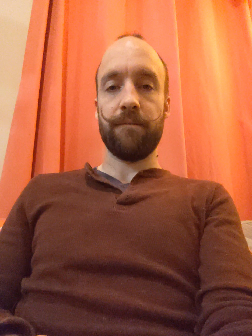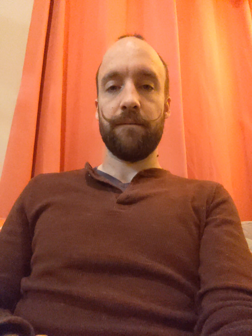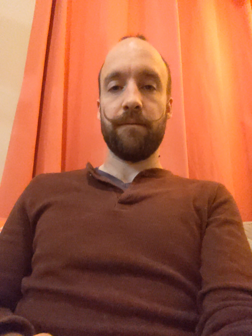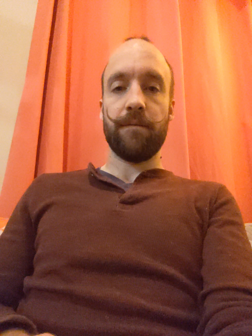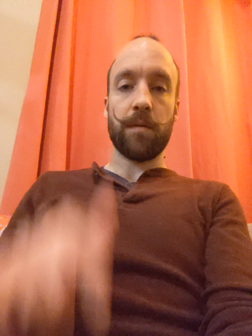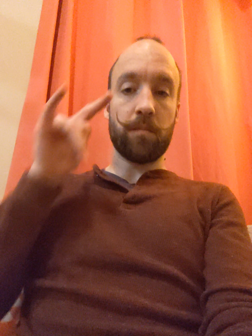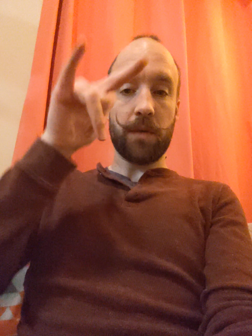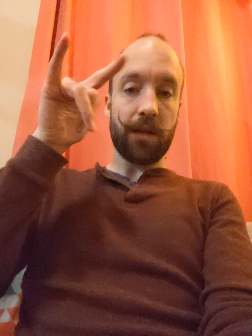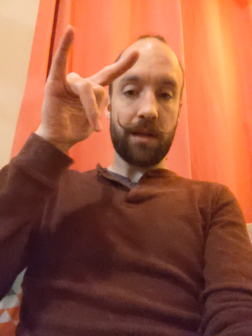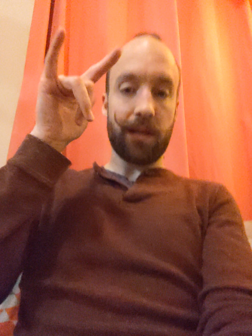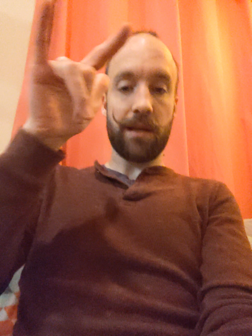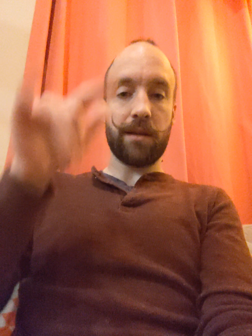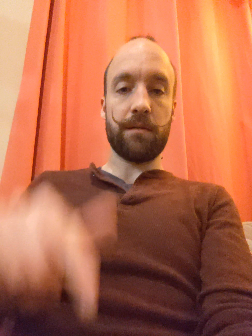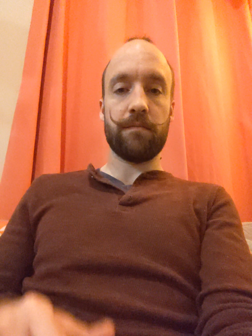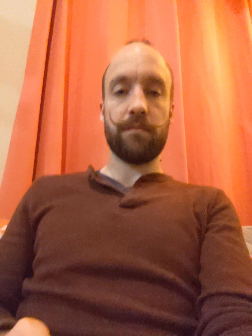airplane